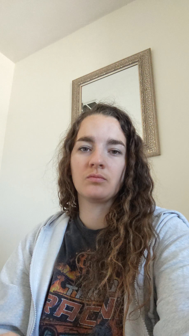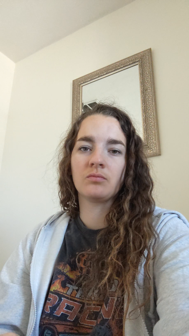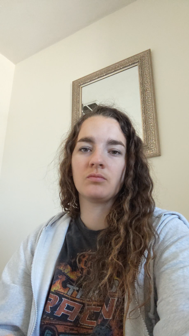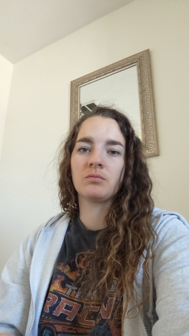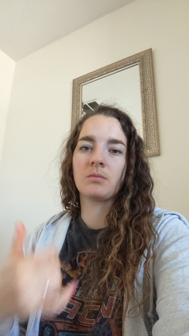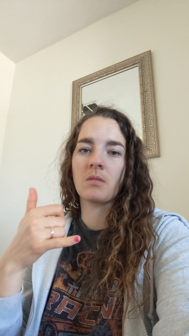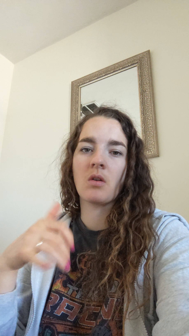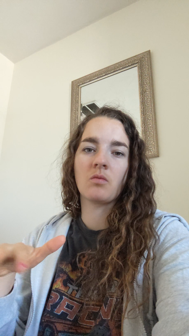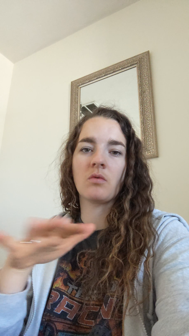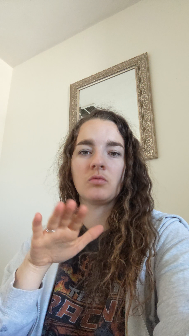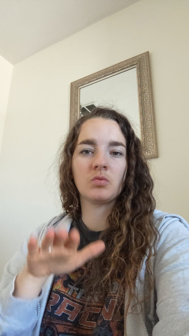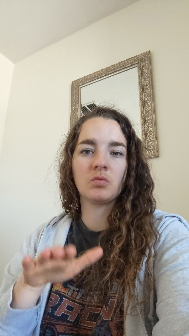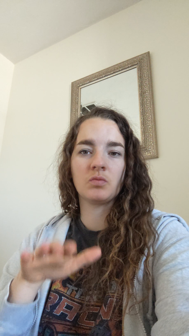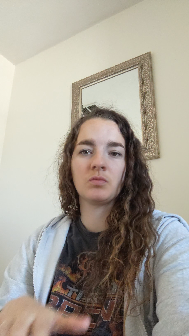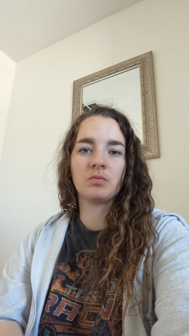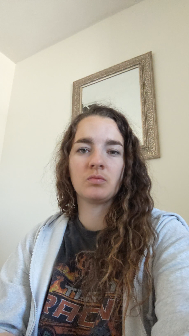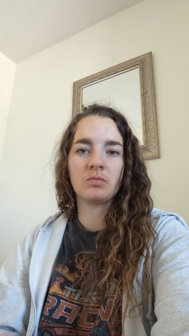playground